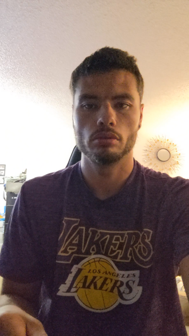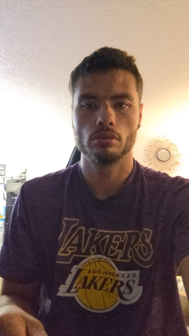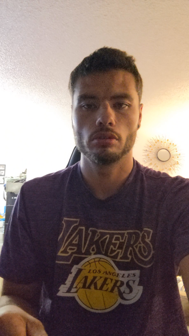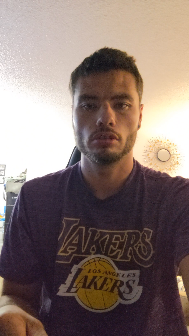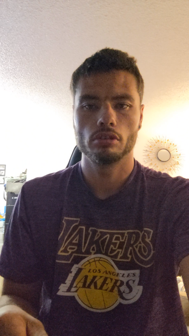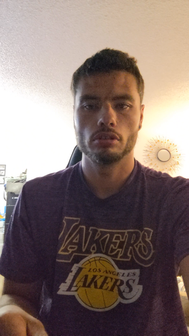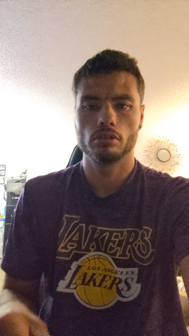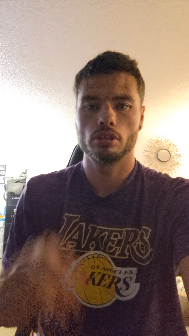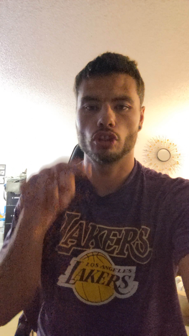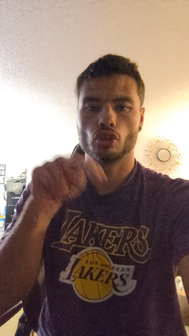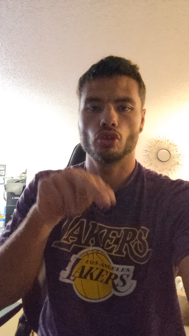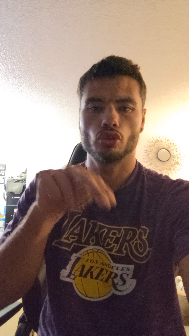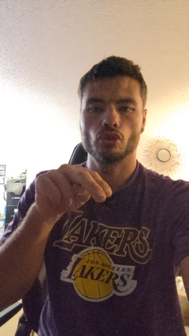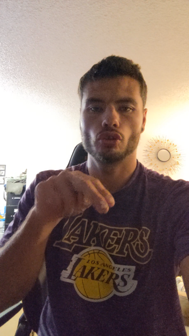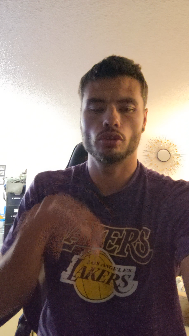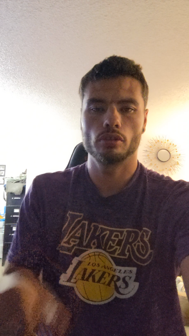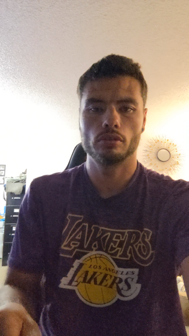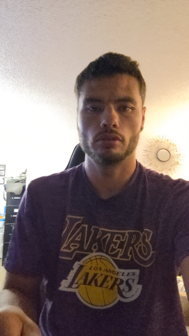nurse